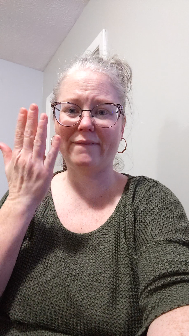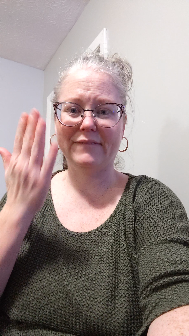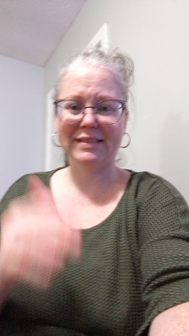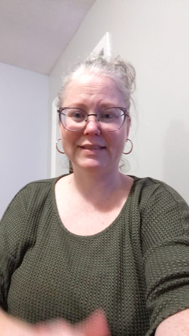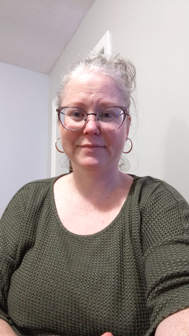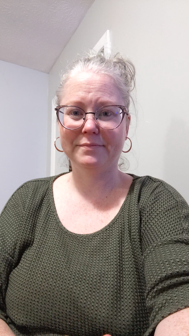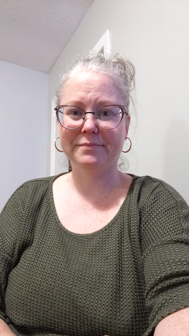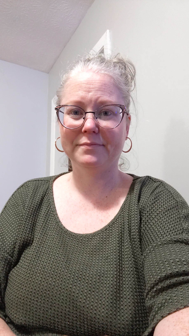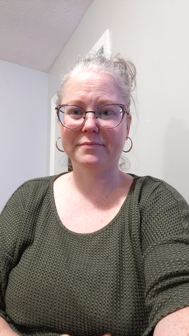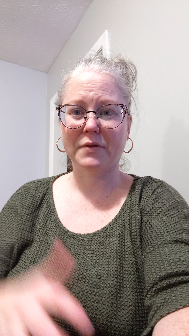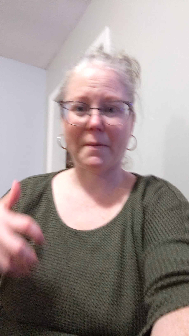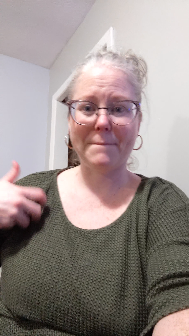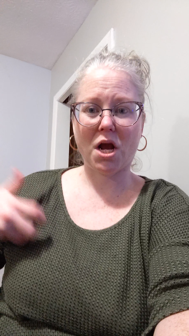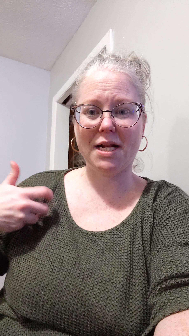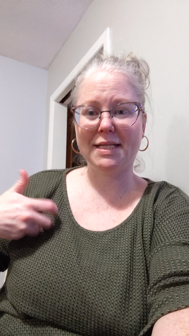monkey